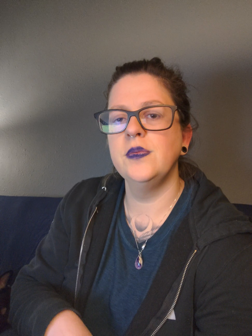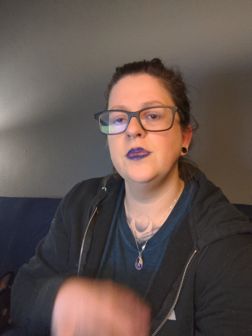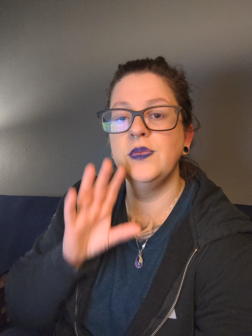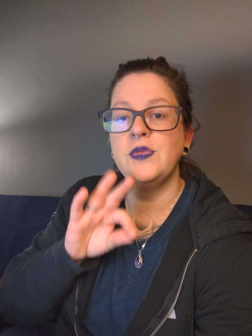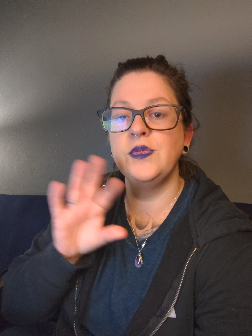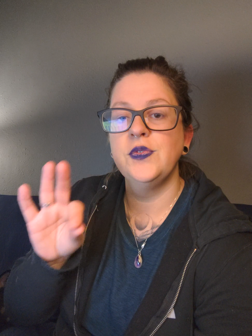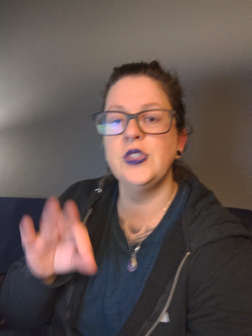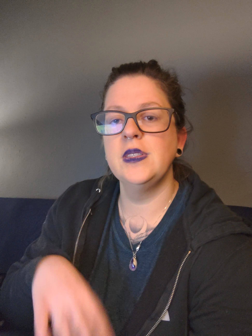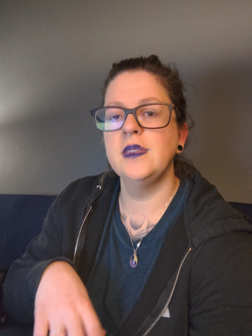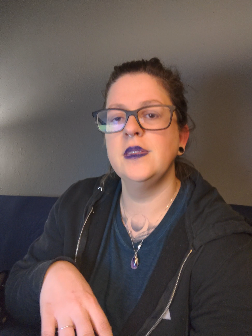french fries